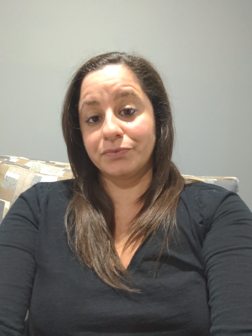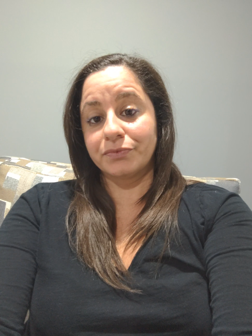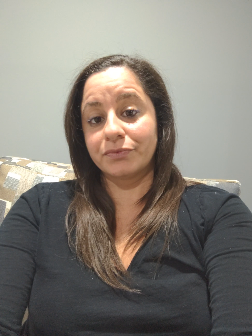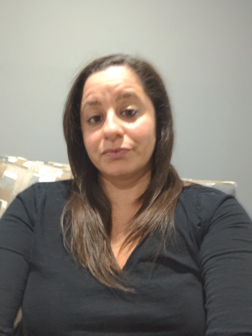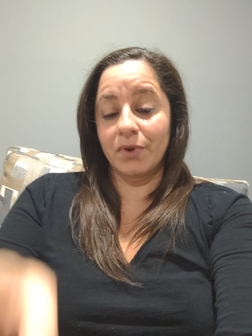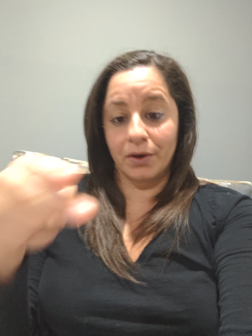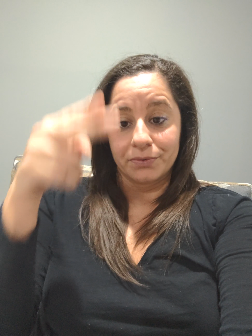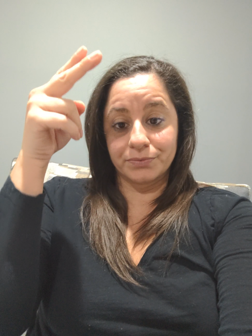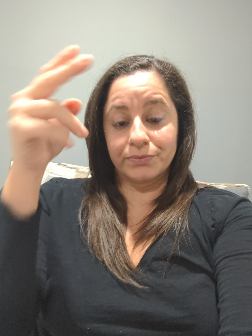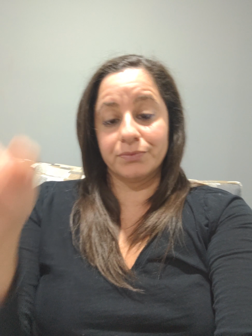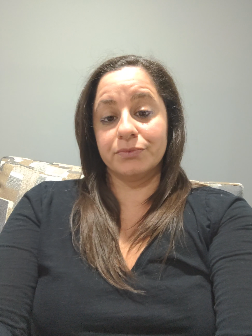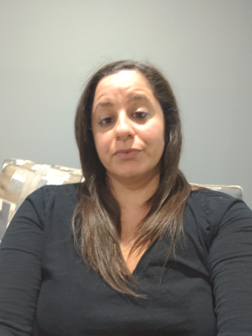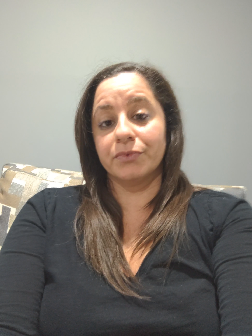high